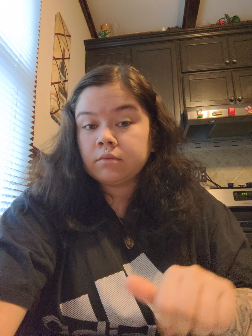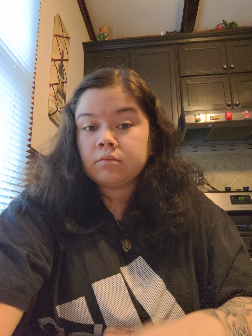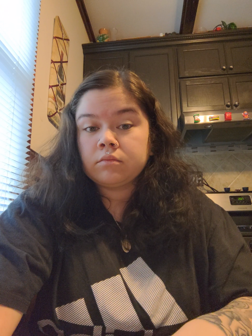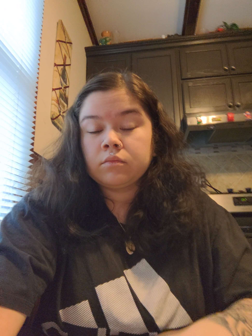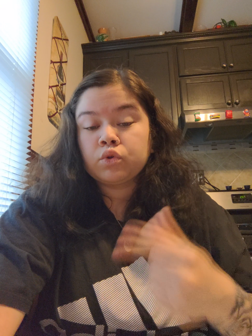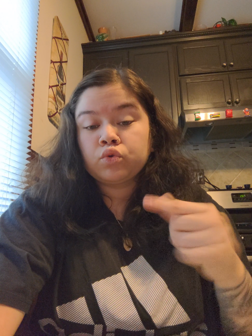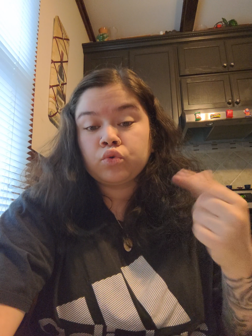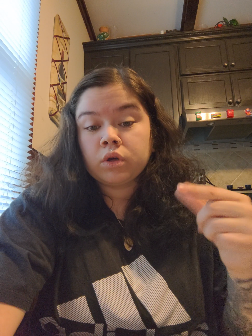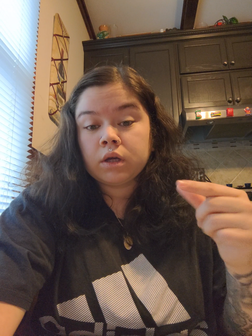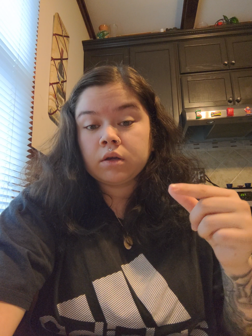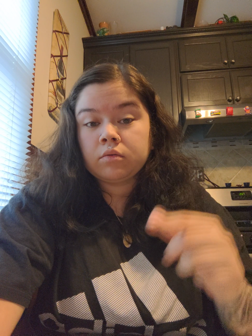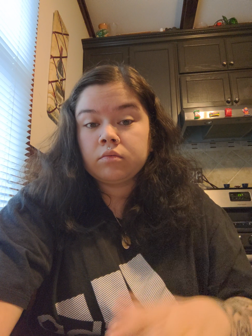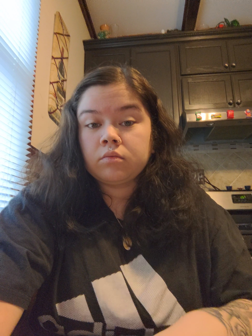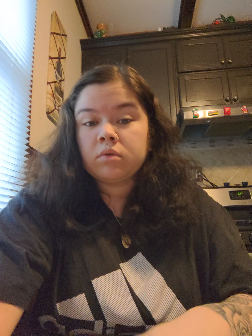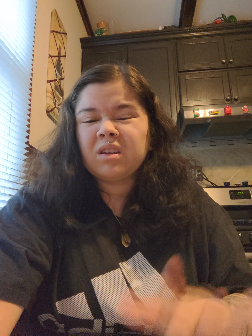green